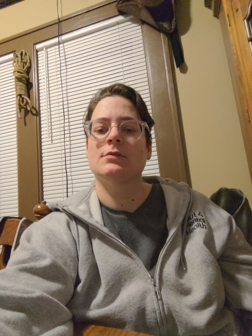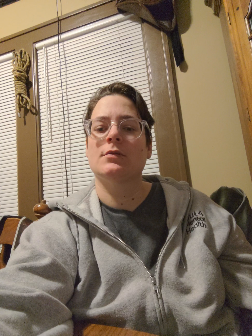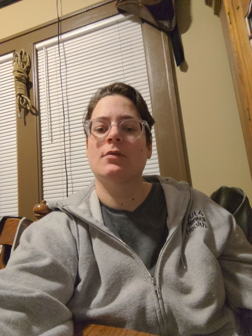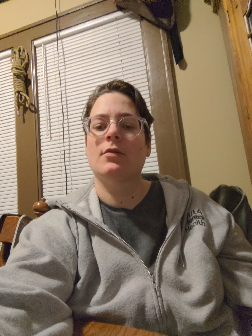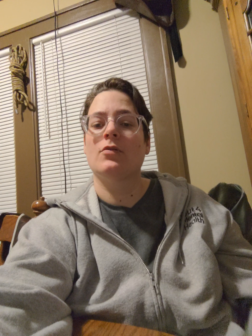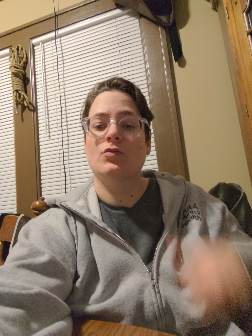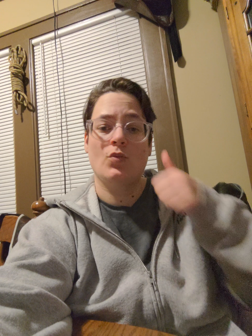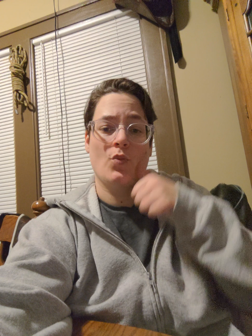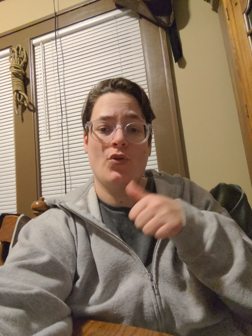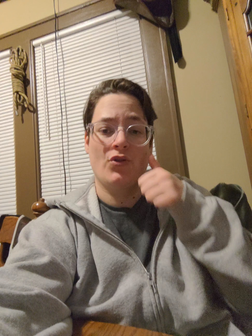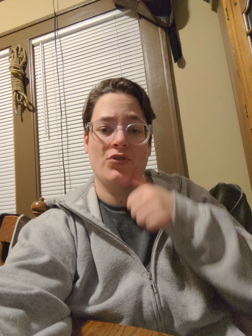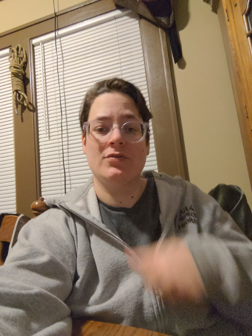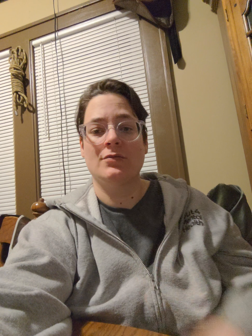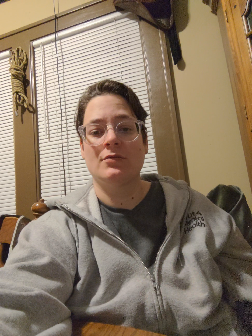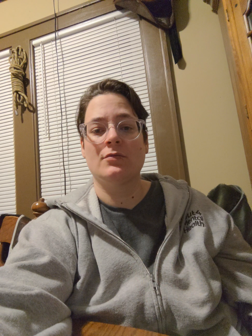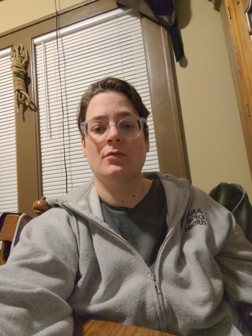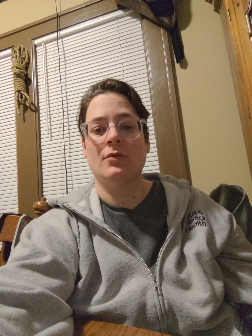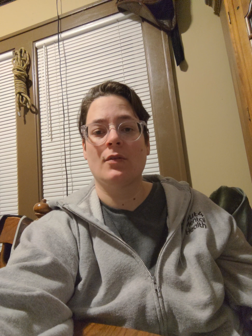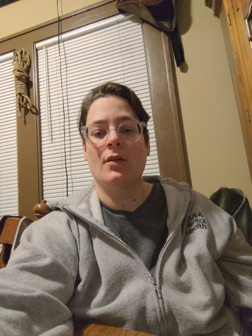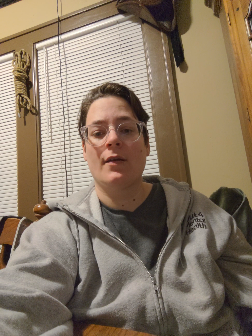girl